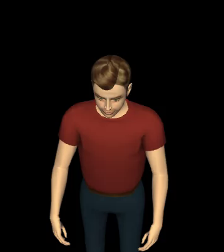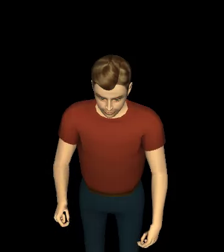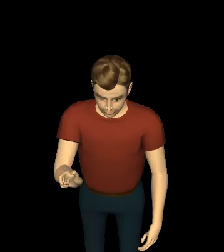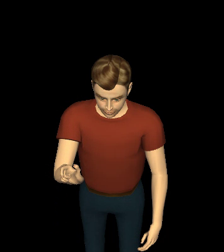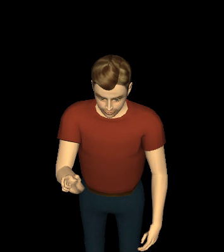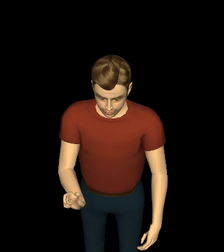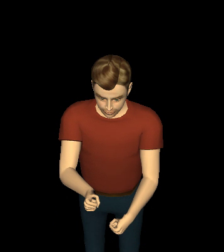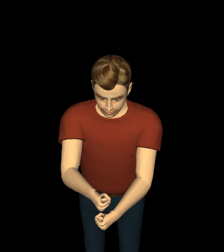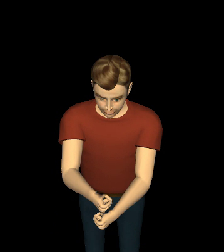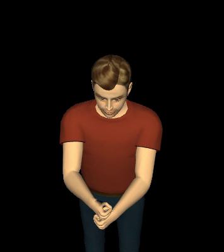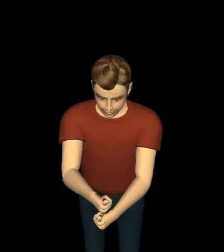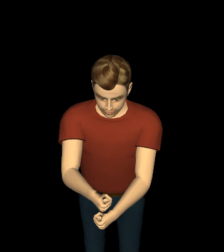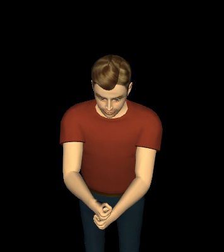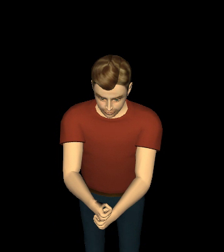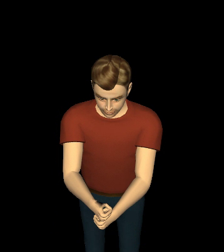عامل